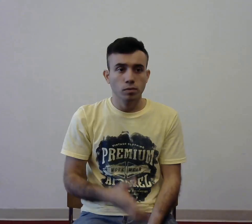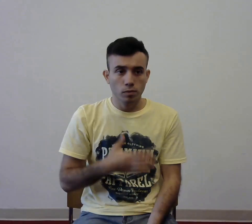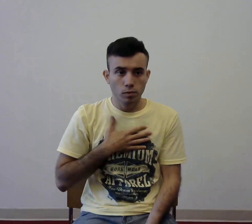mən